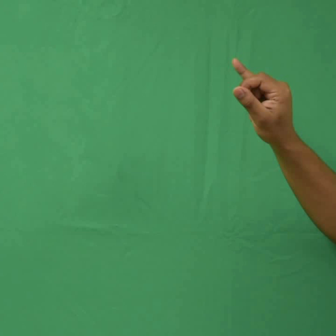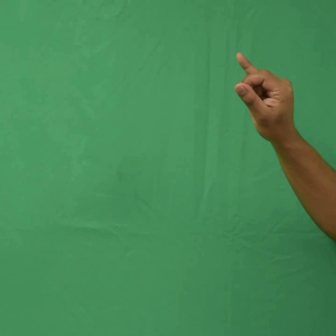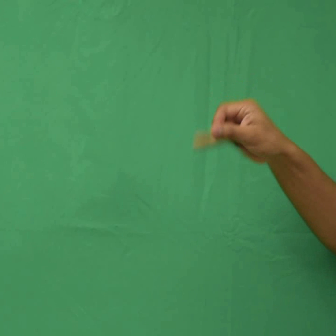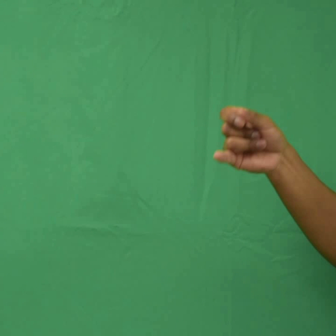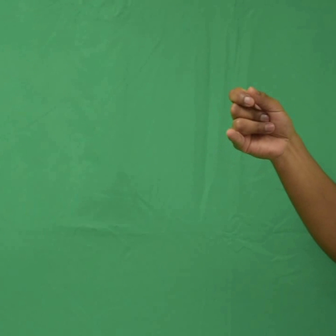J